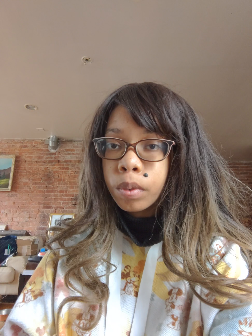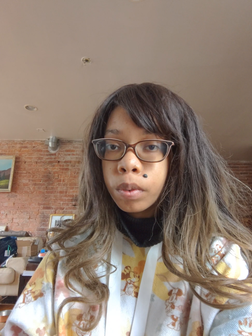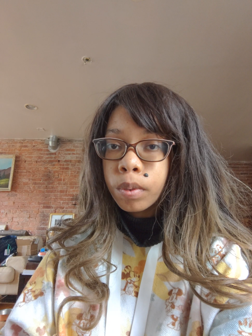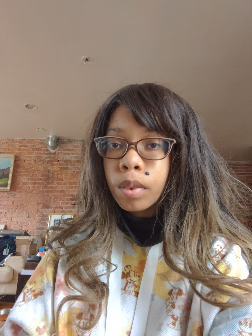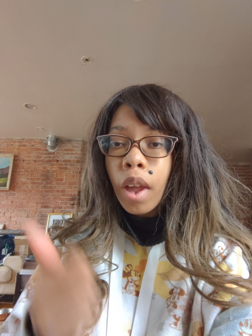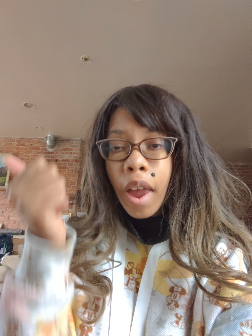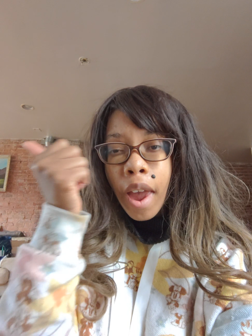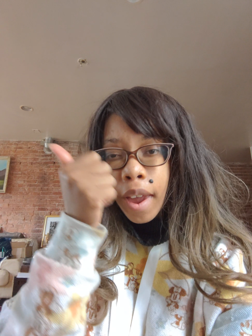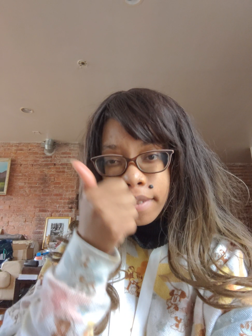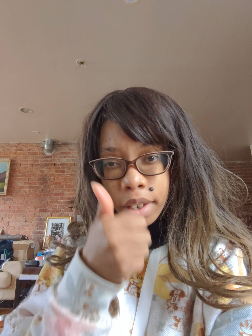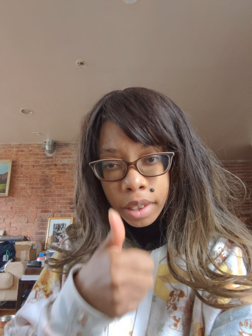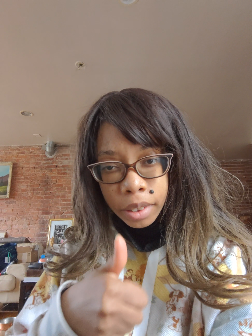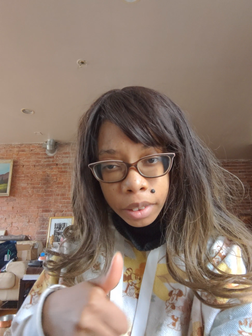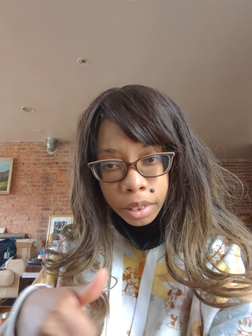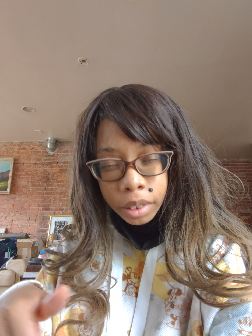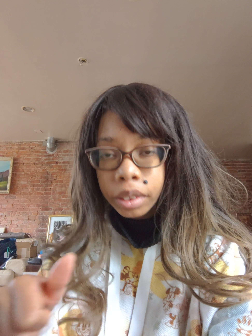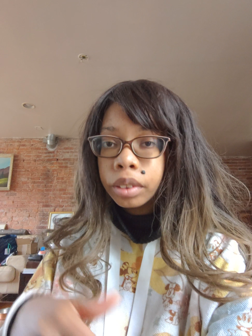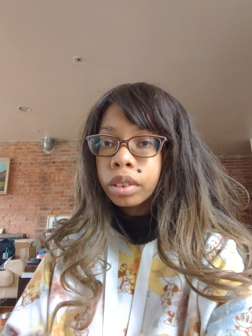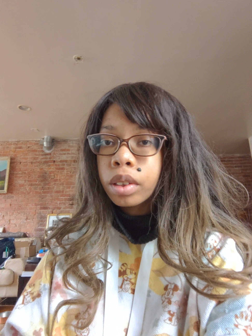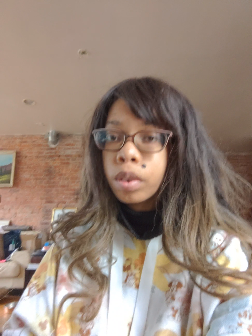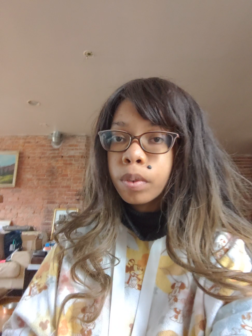every